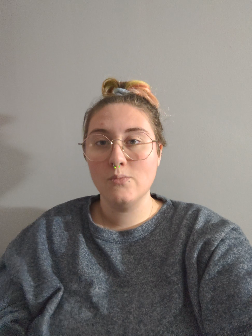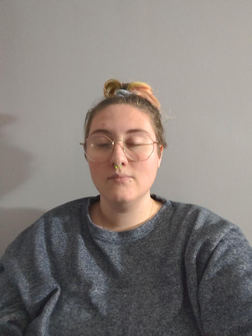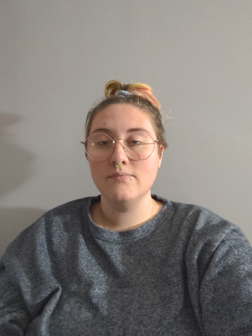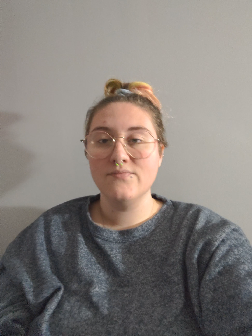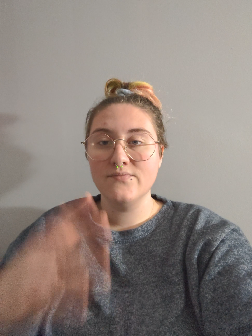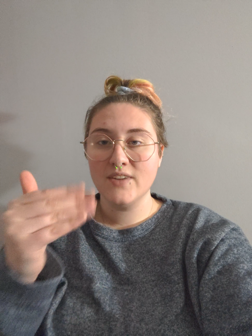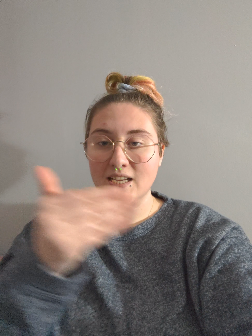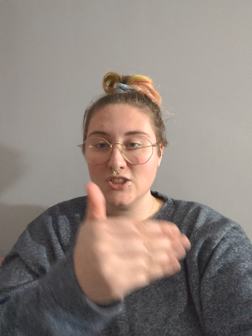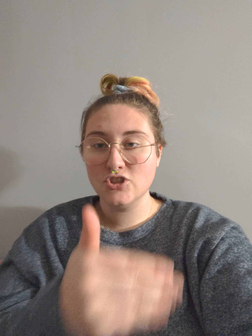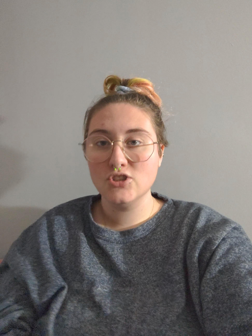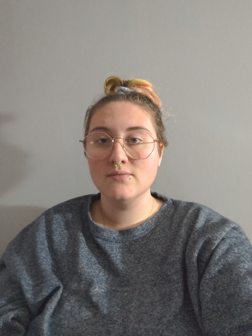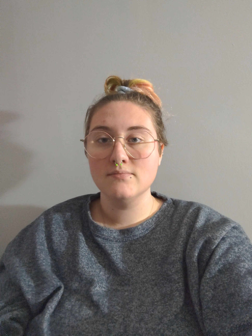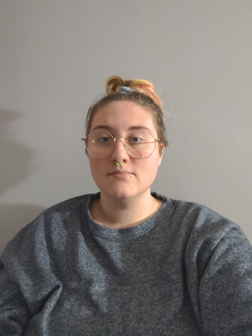fish